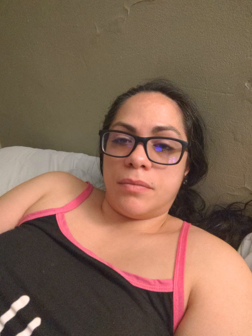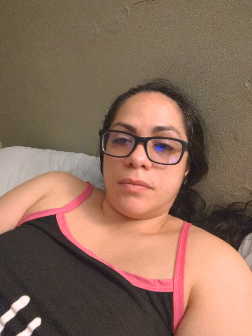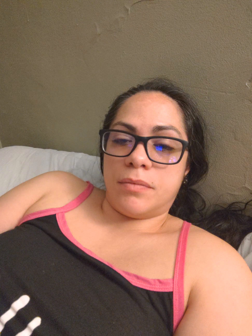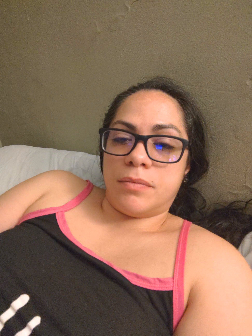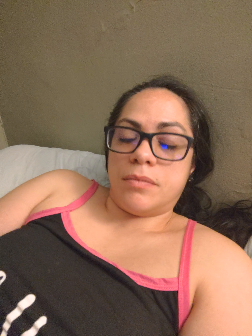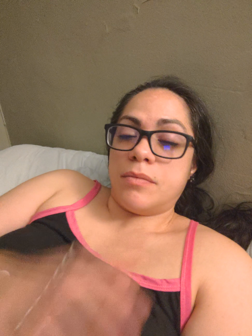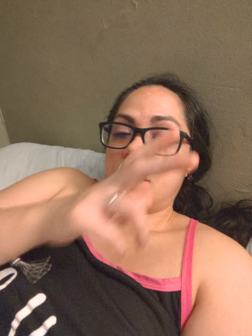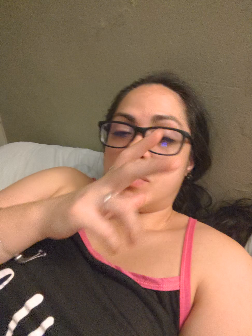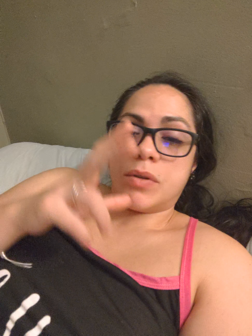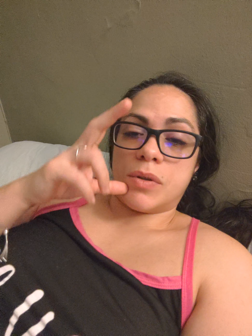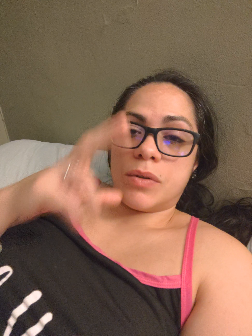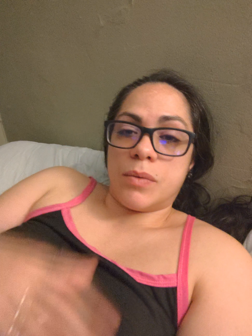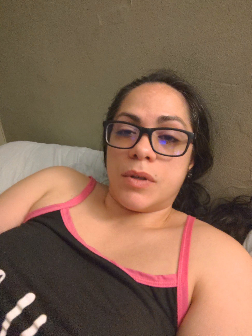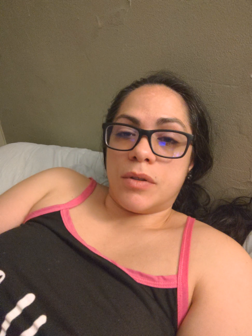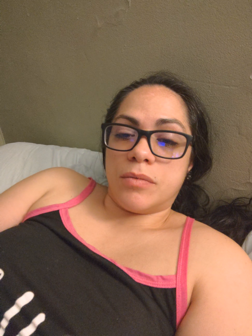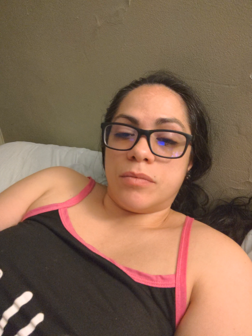underwear